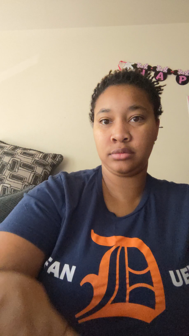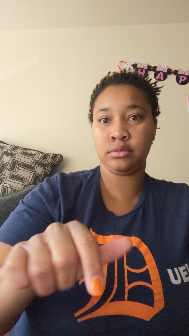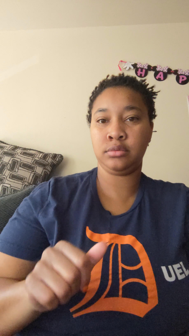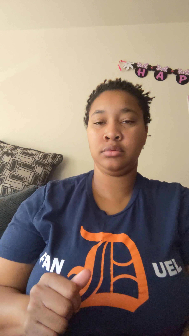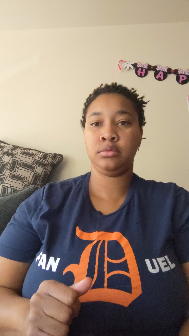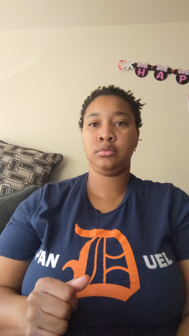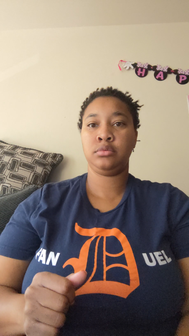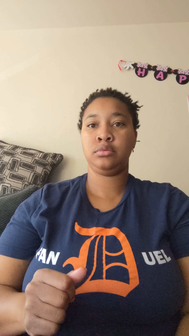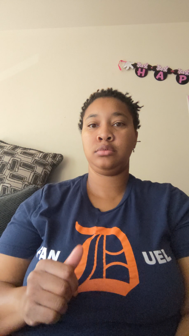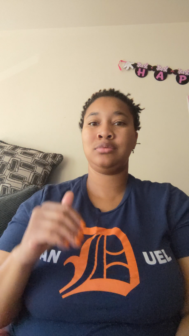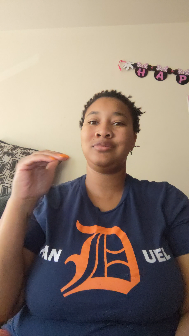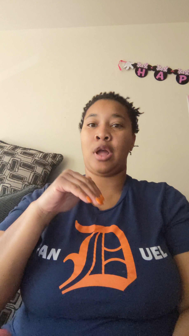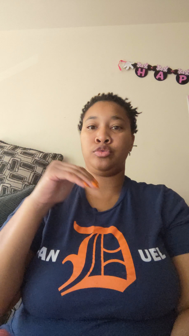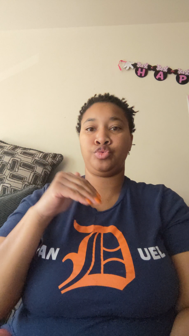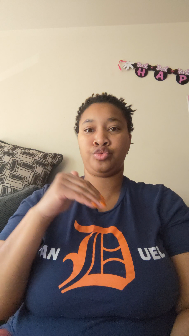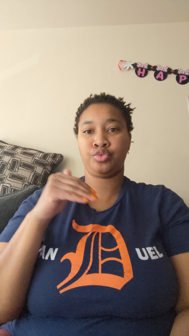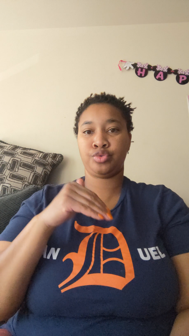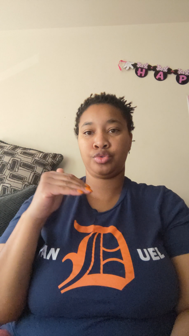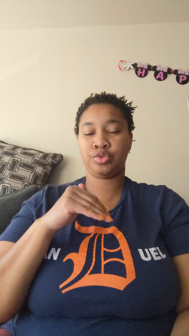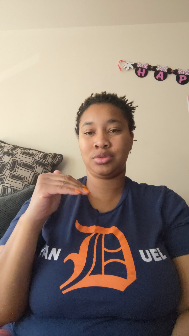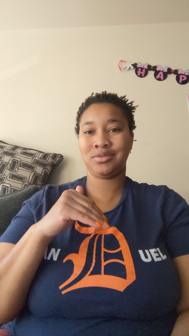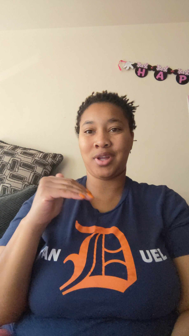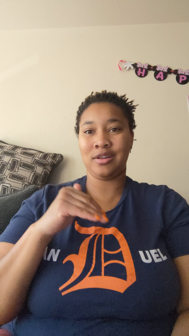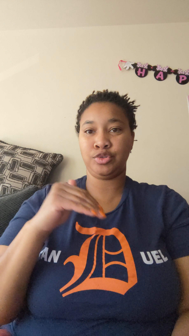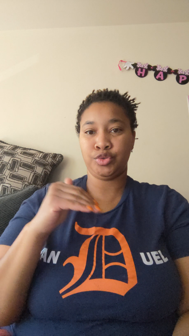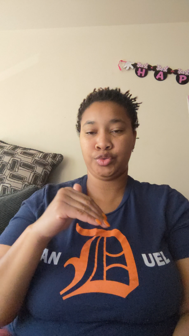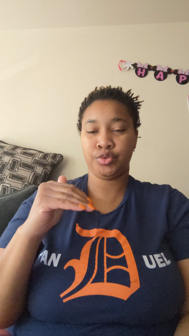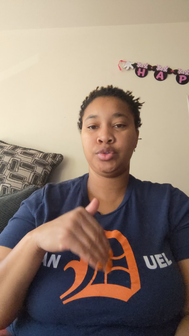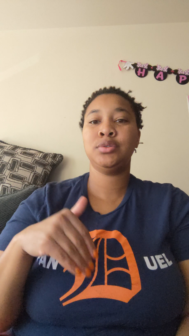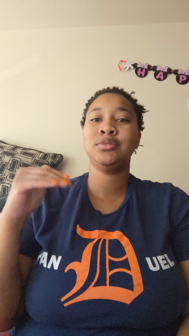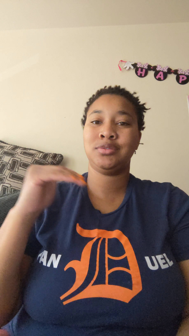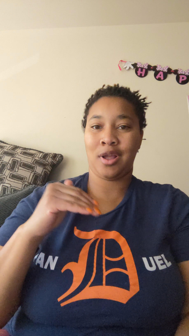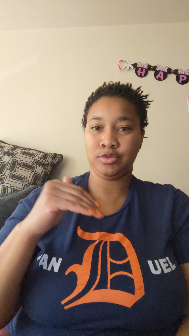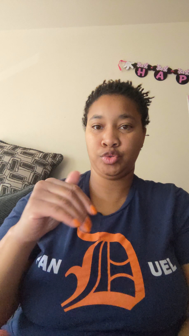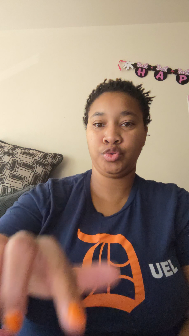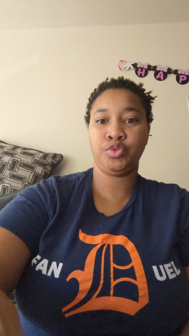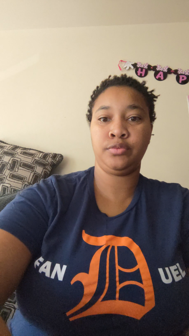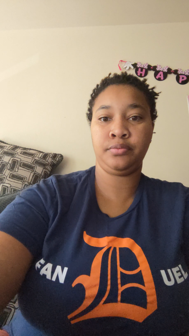doctor